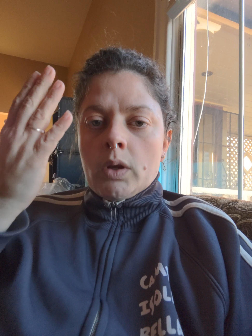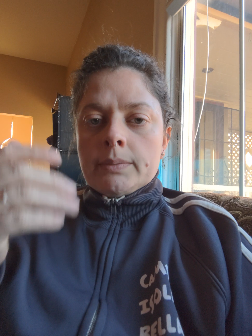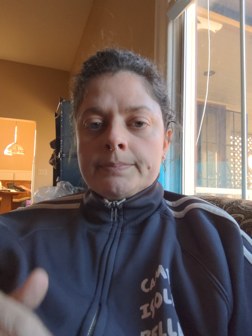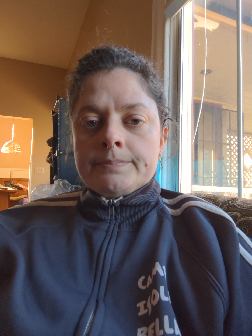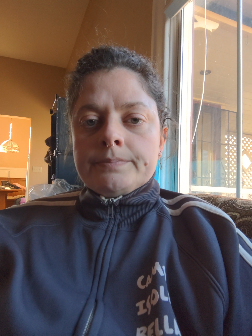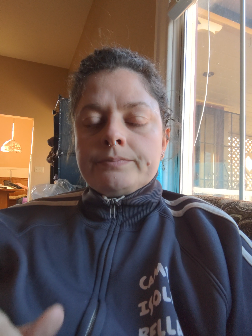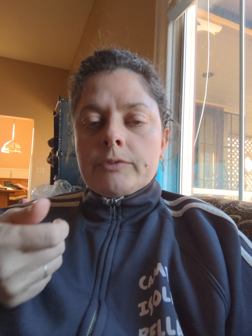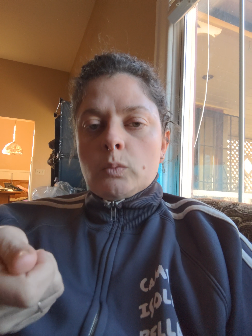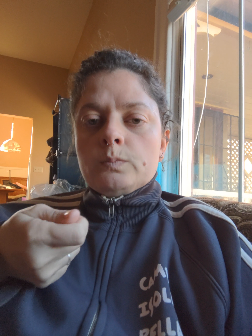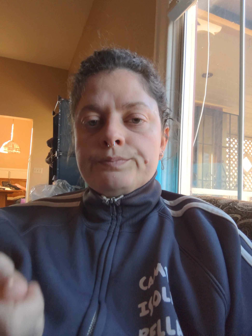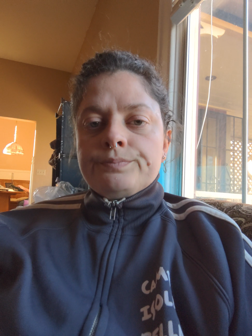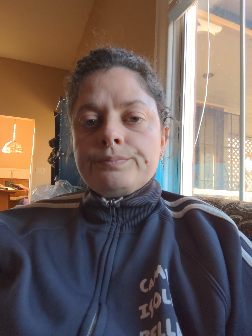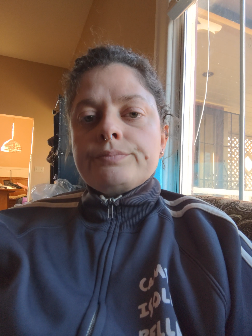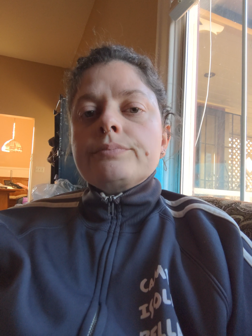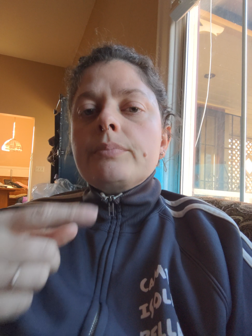vacuum